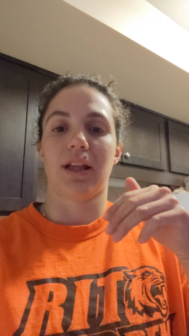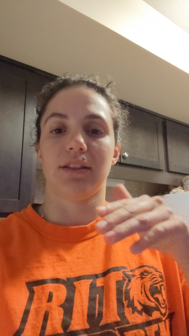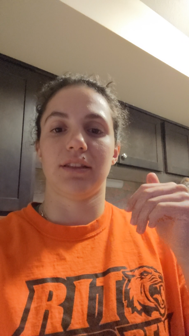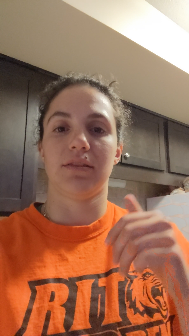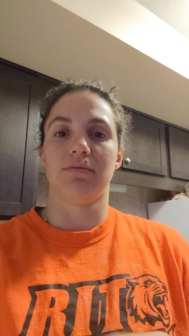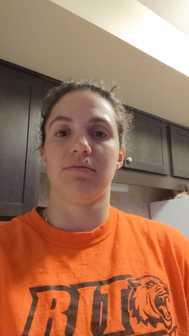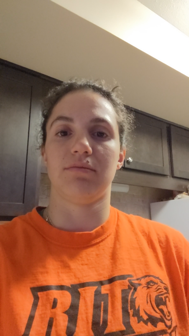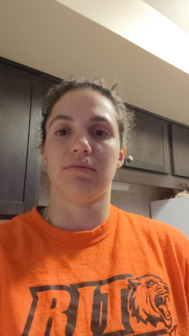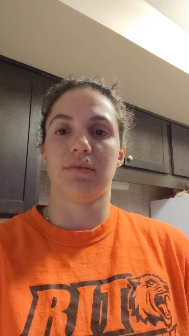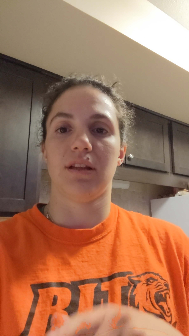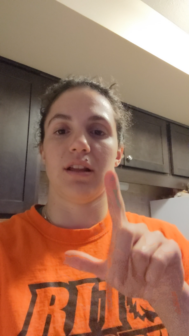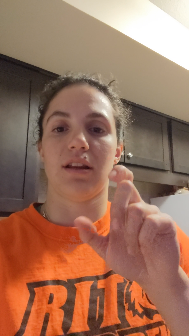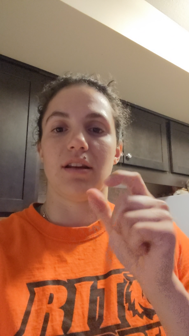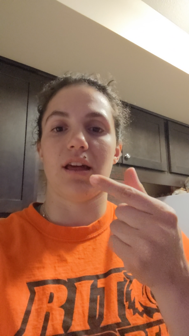leg